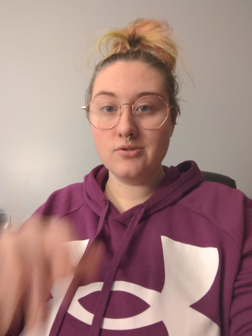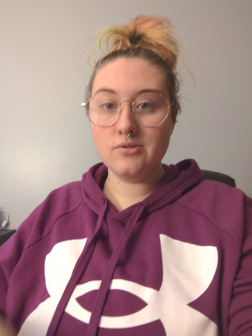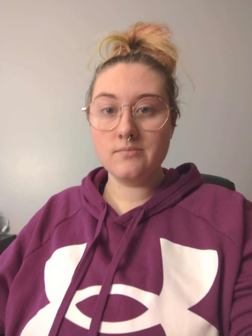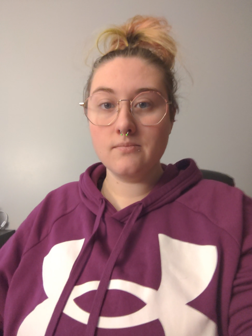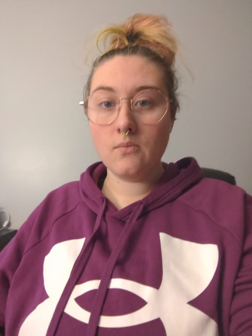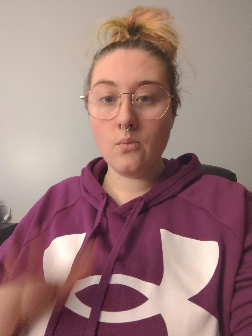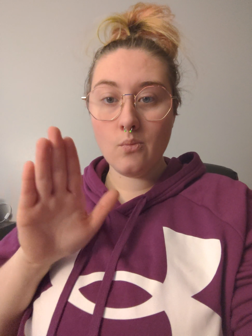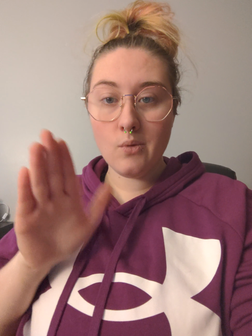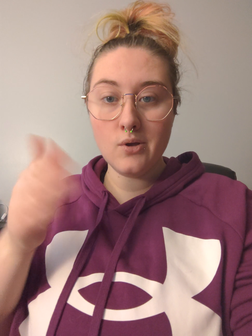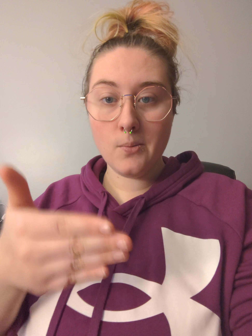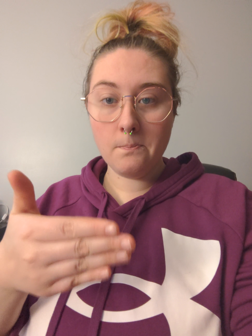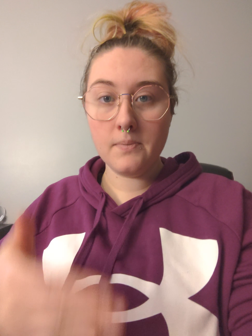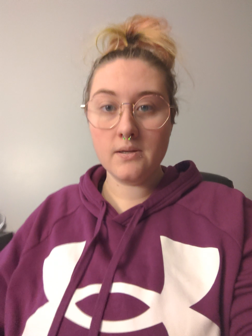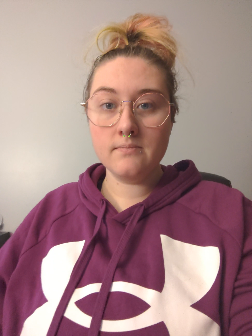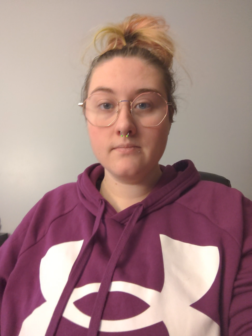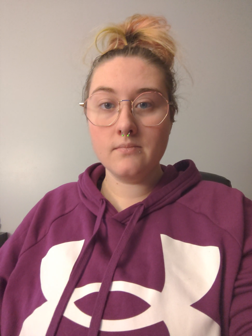room